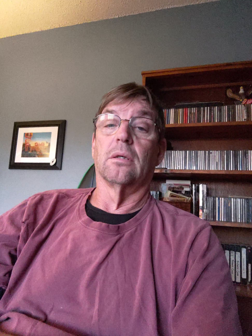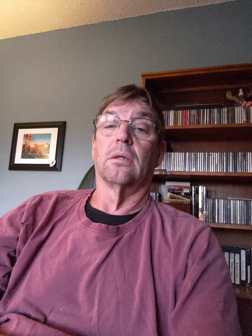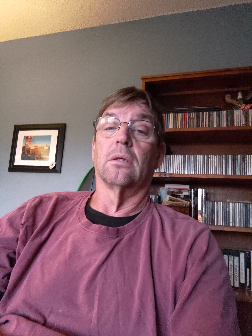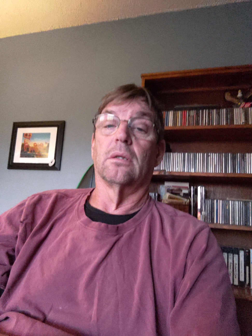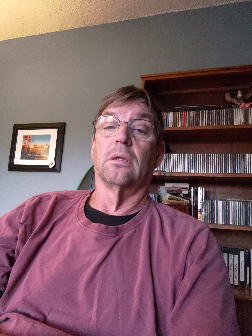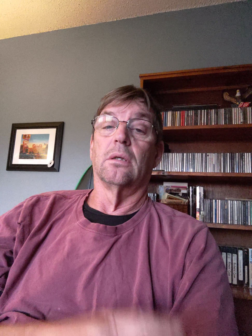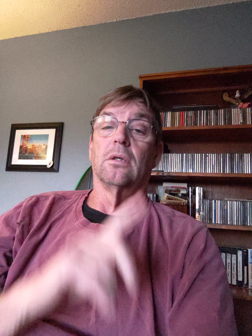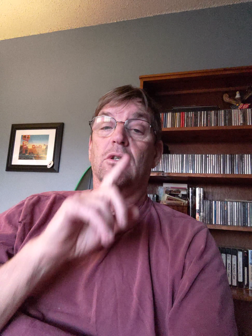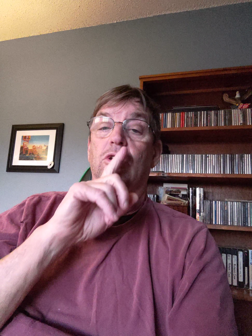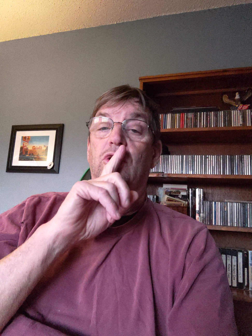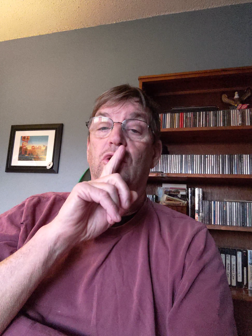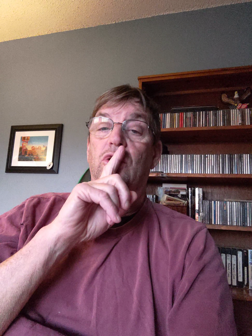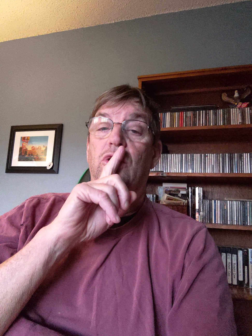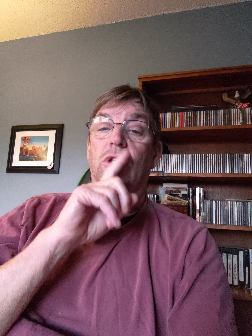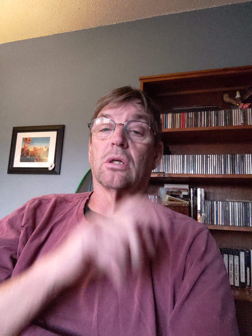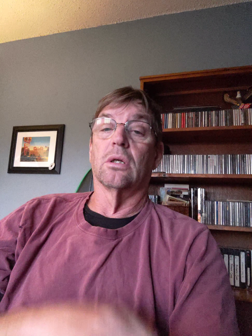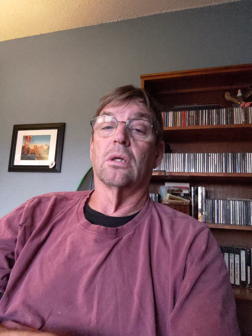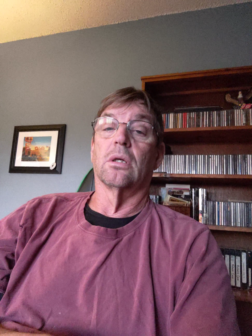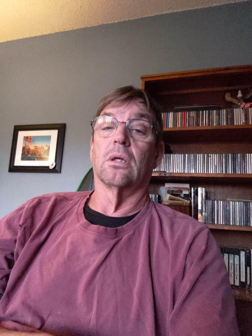shhh